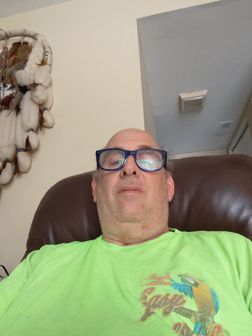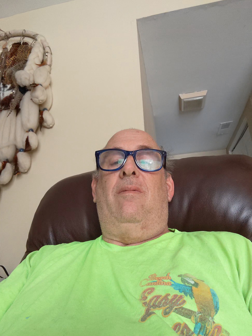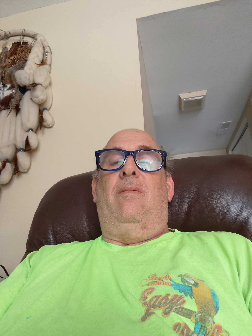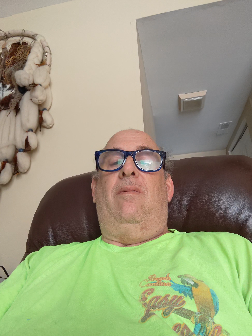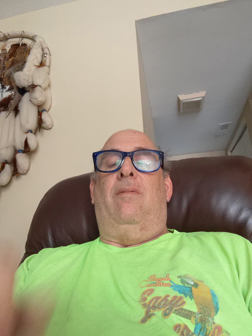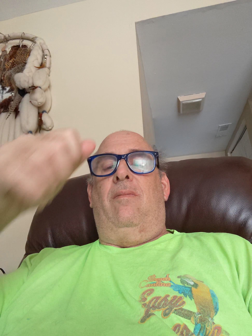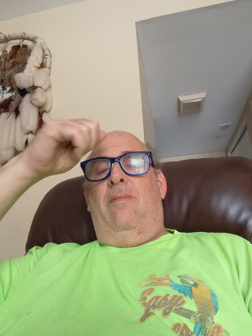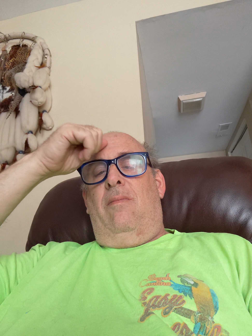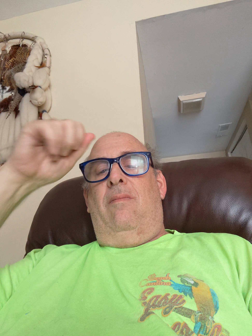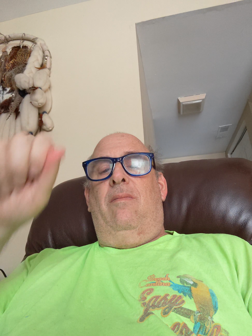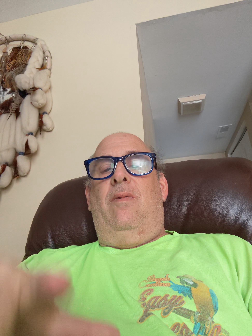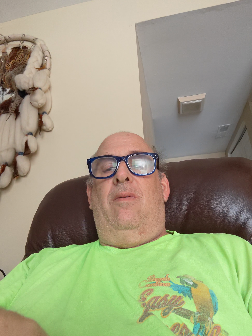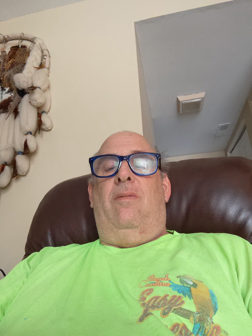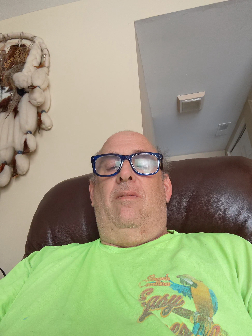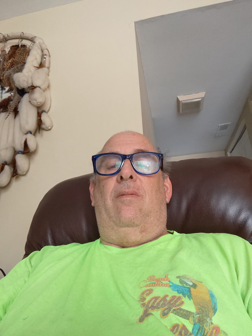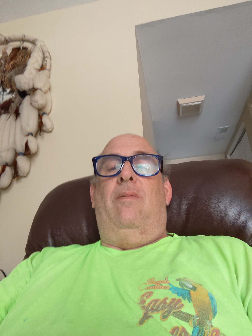brother